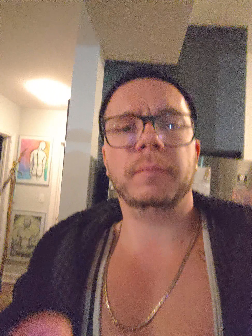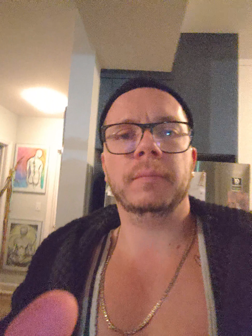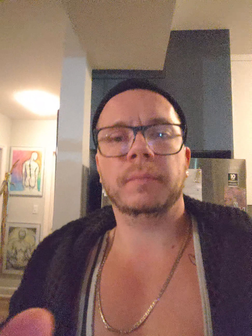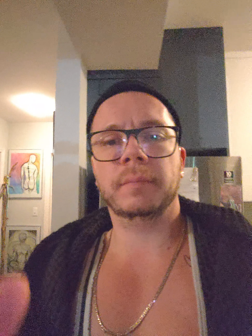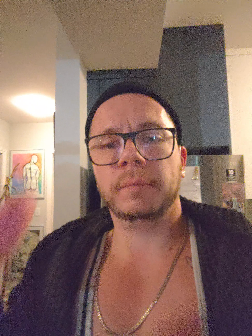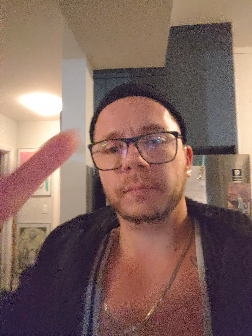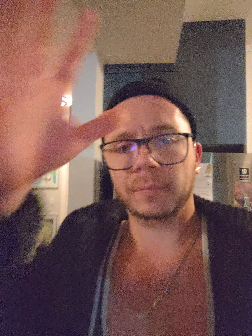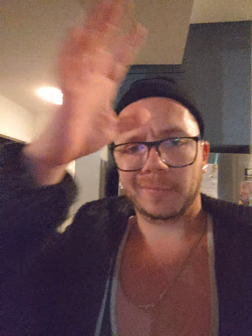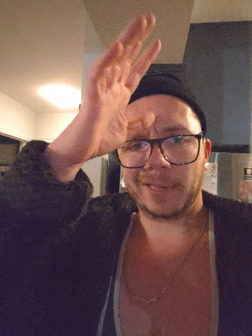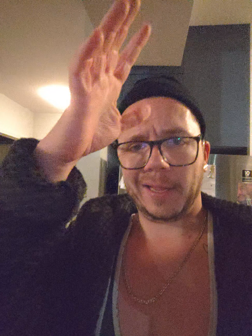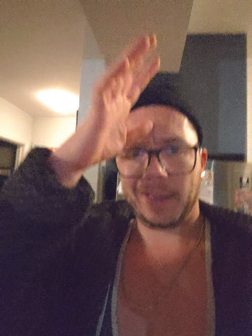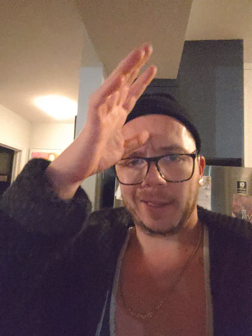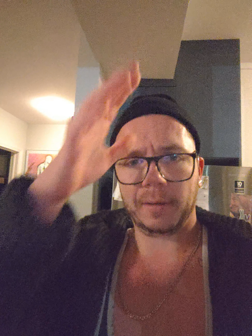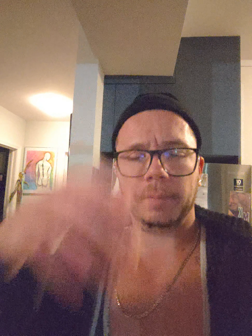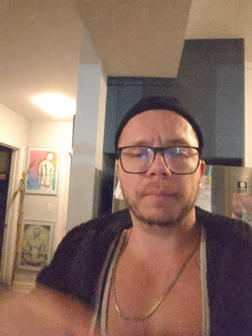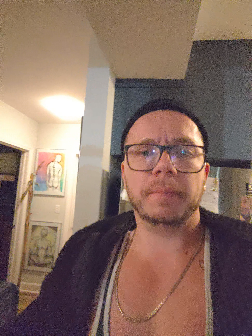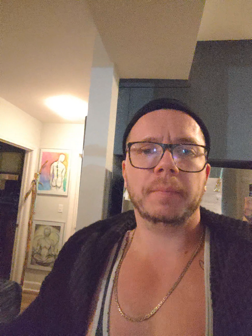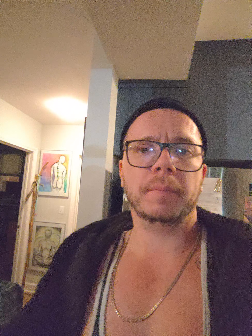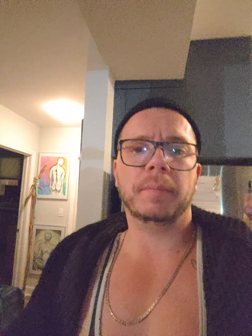dad